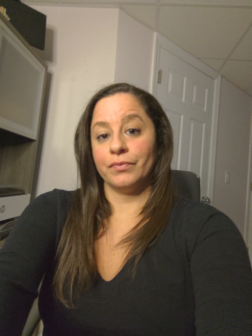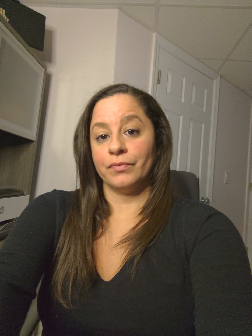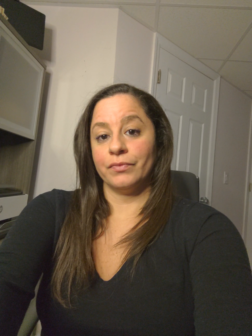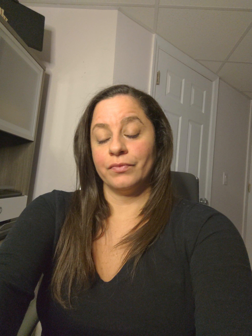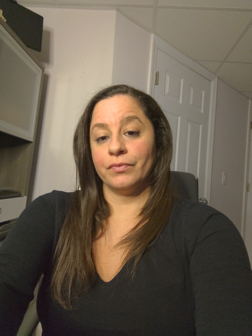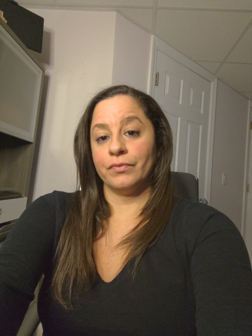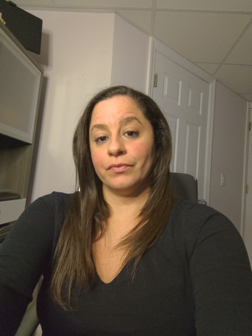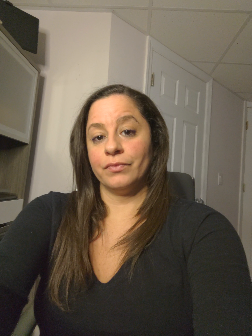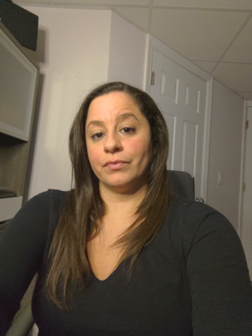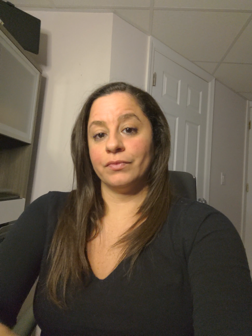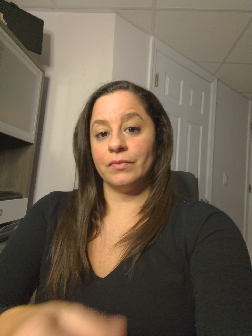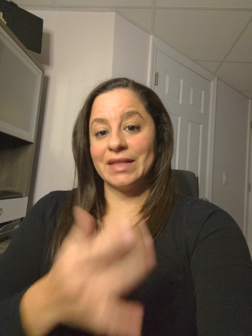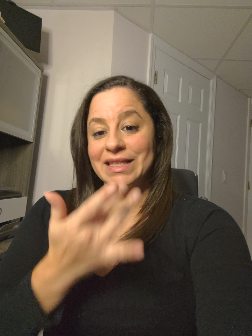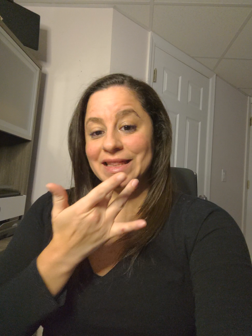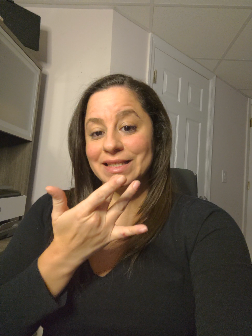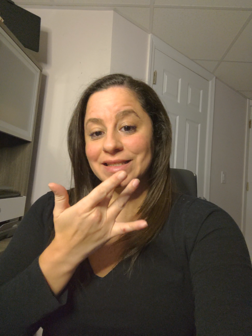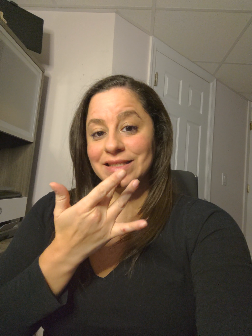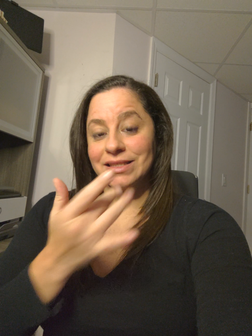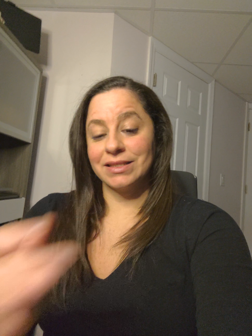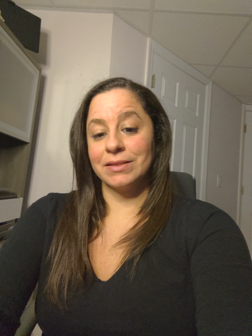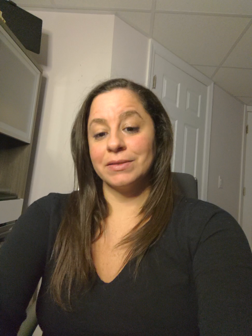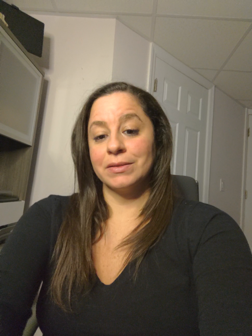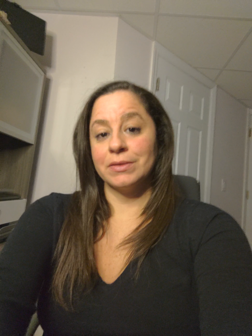taste